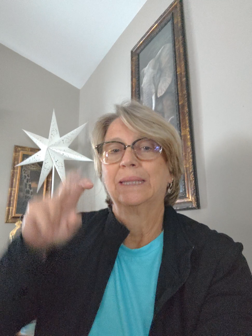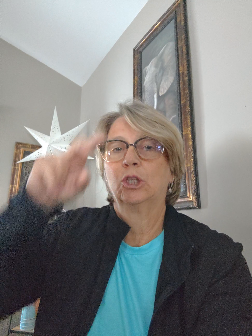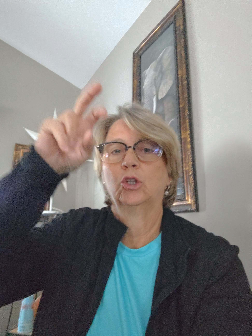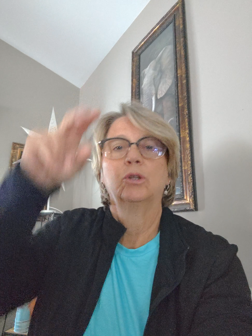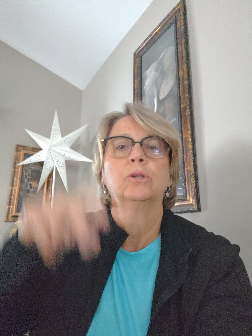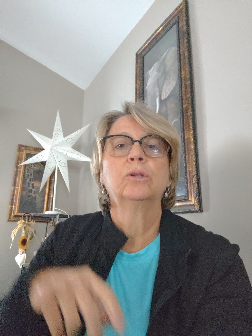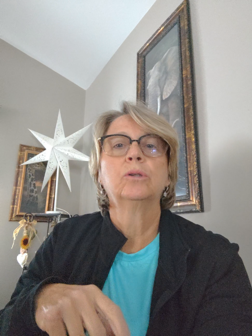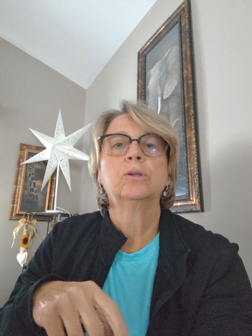stairs